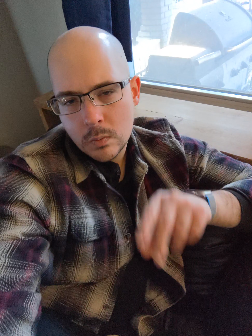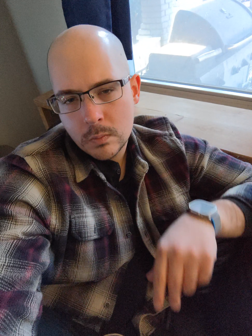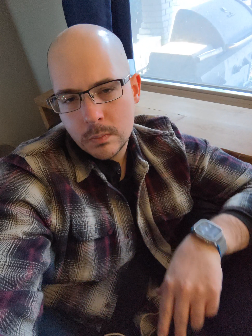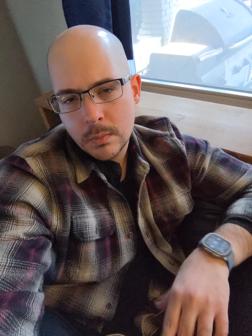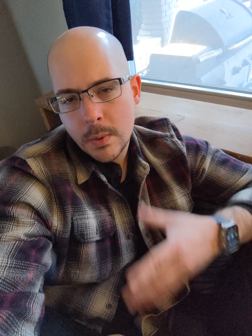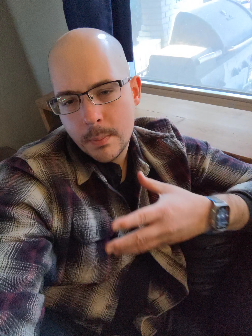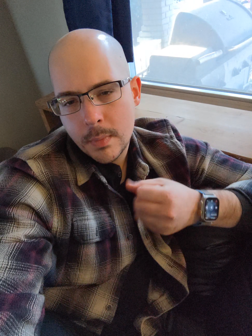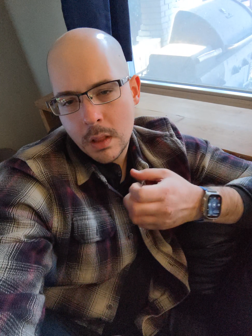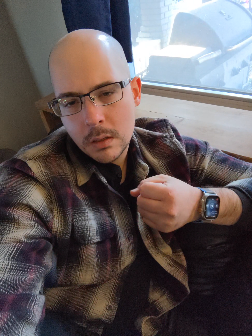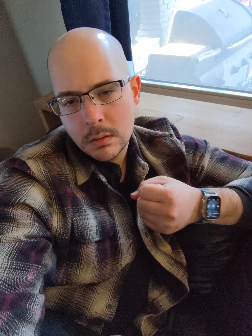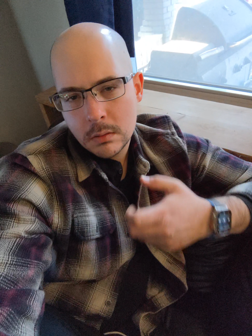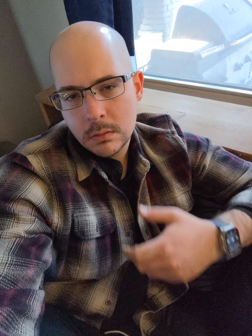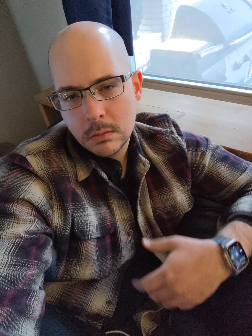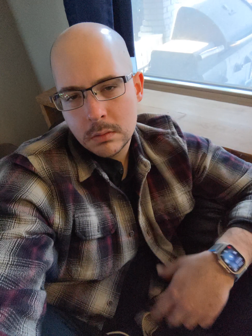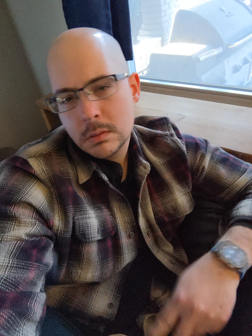milk